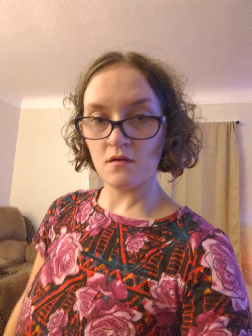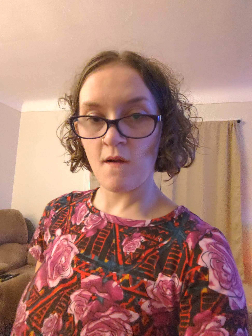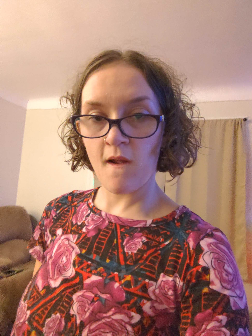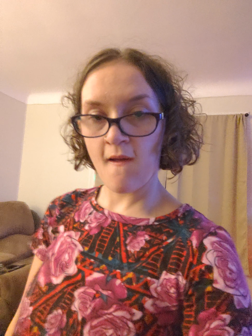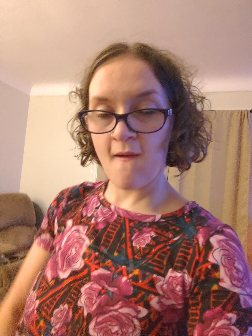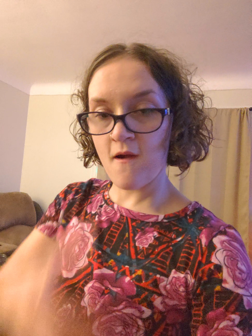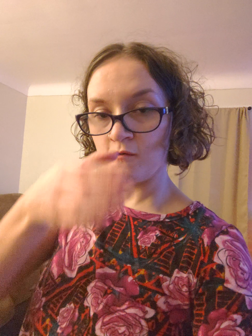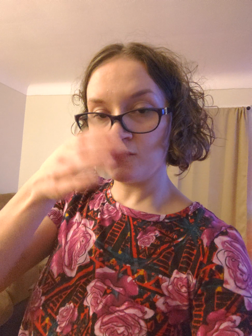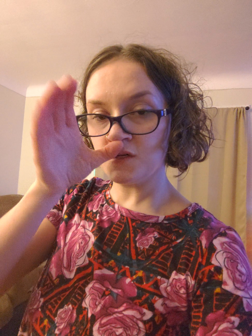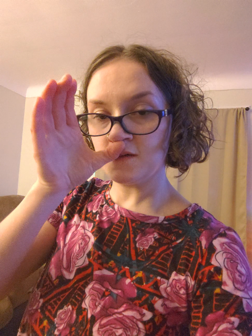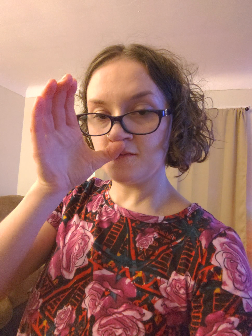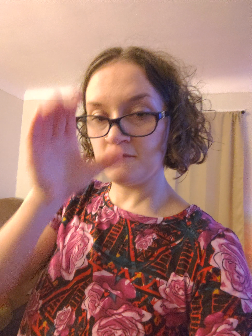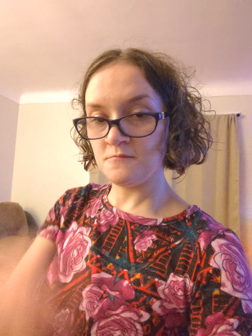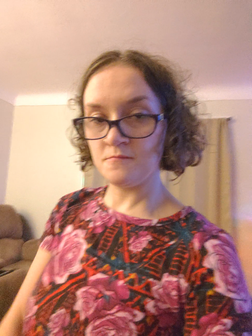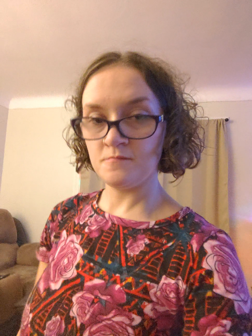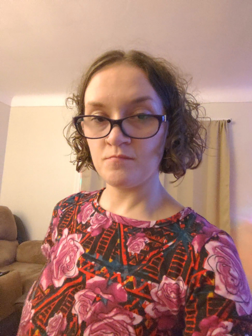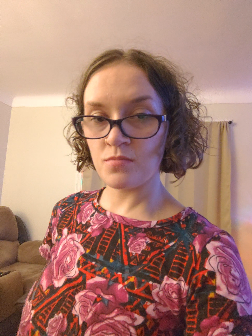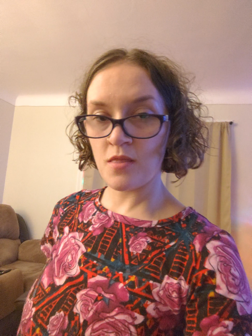drink